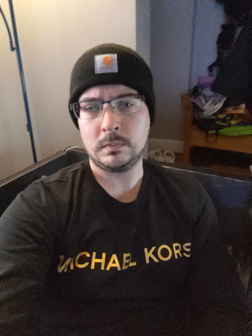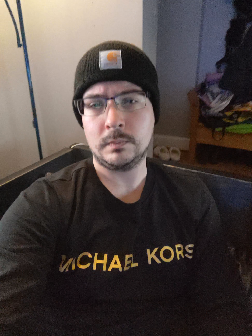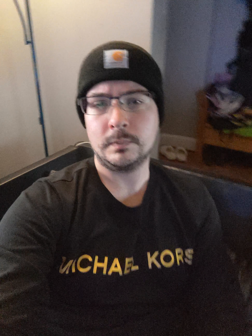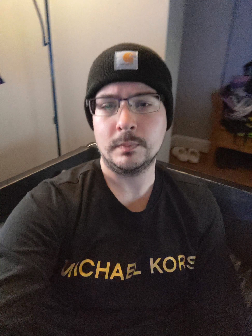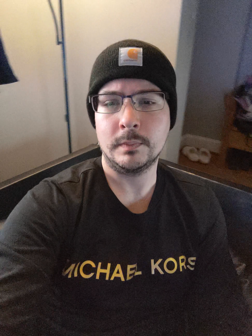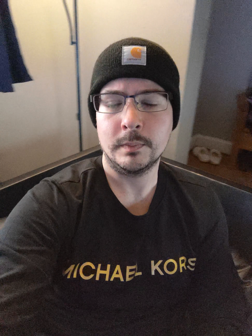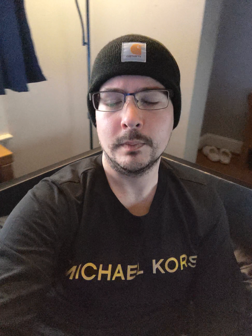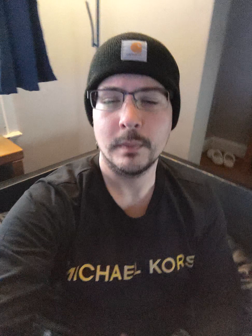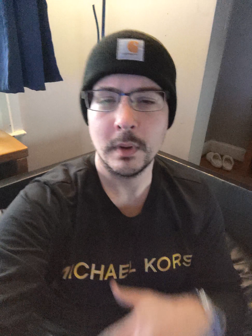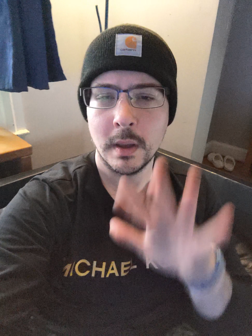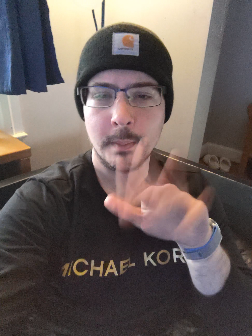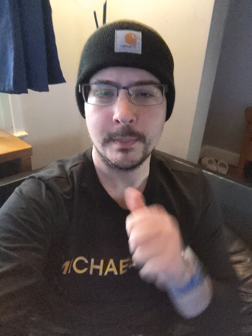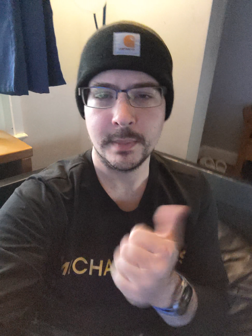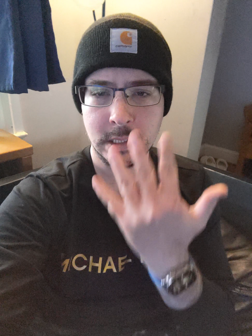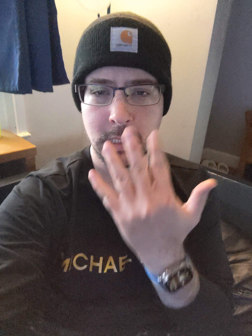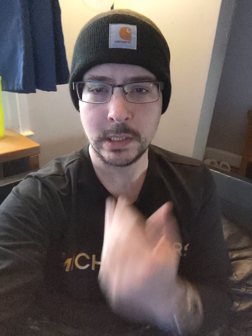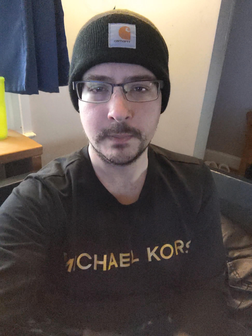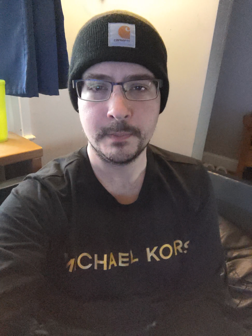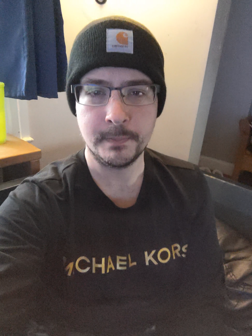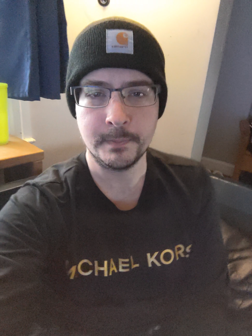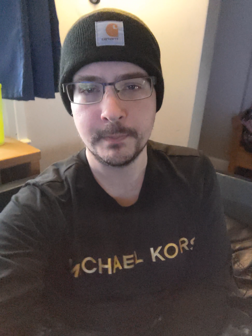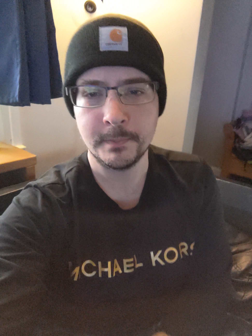mitten